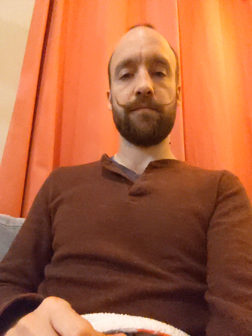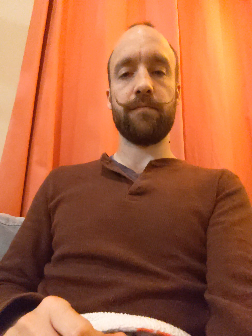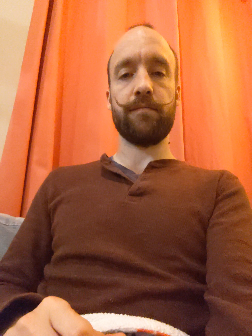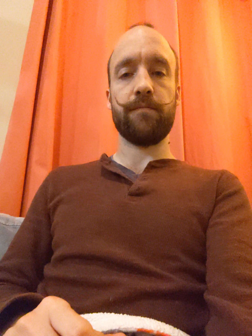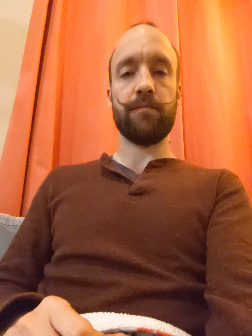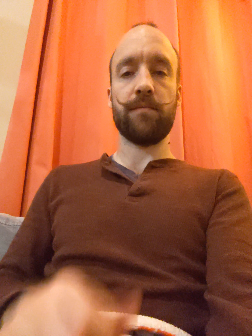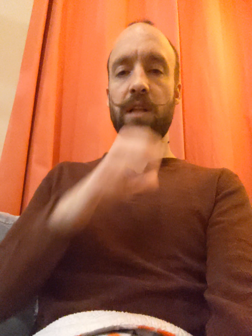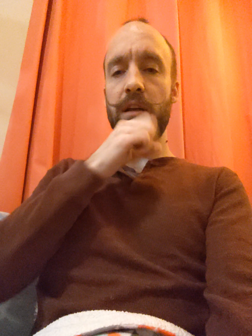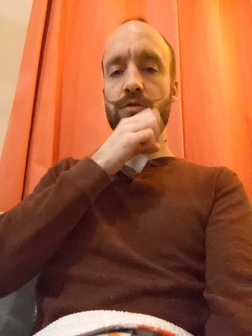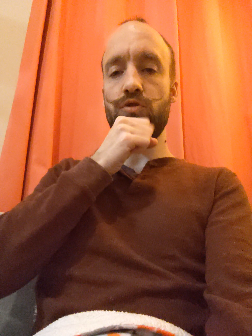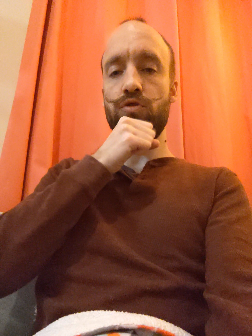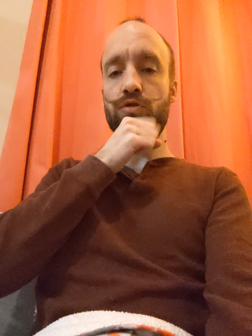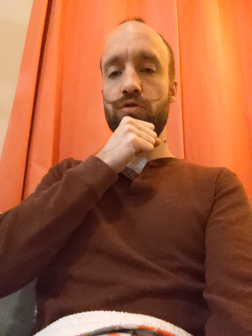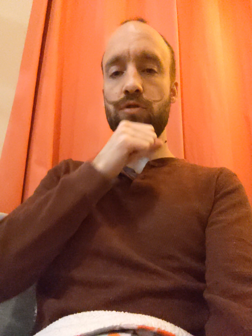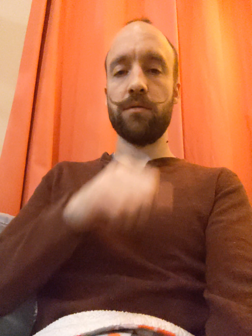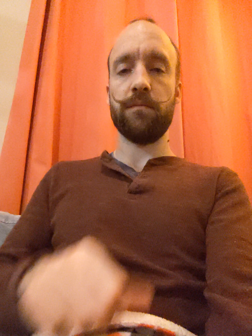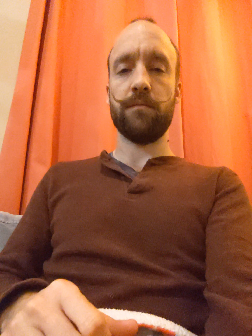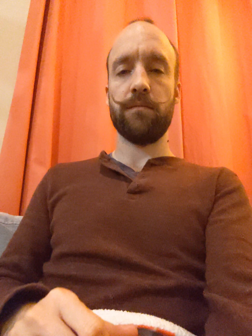orange